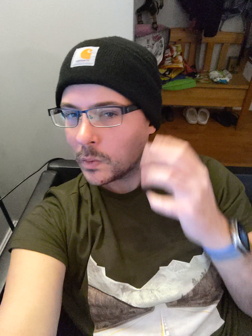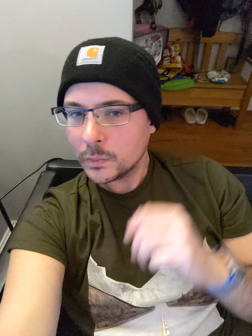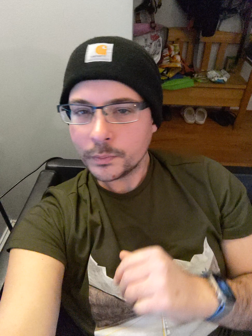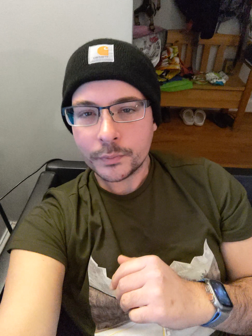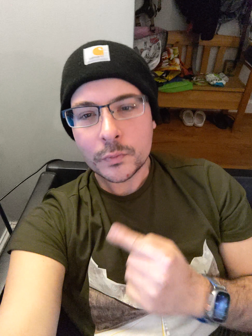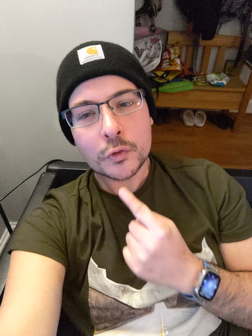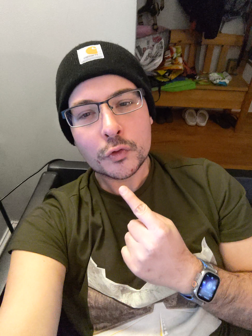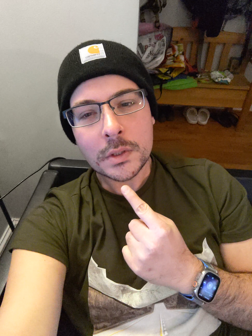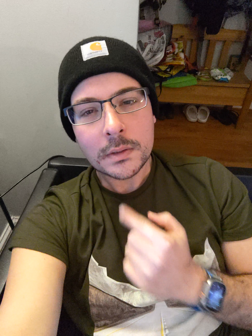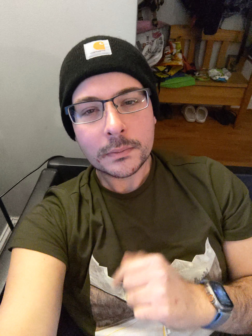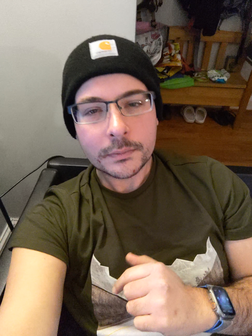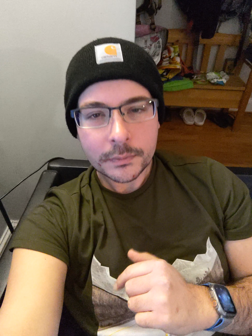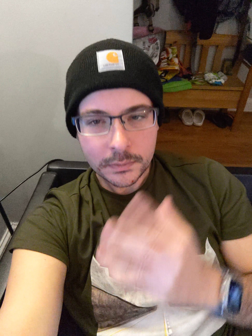chin